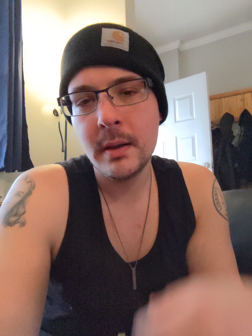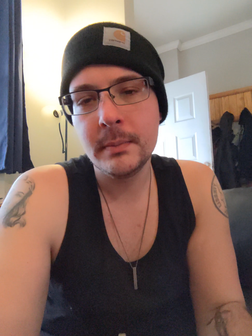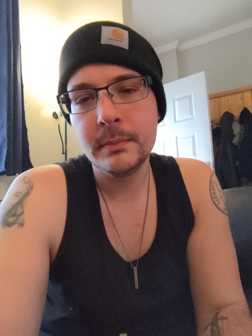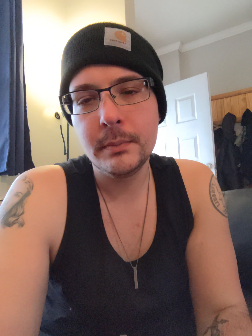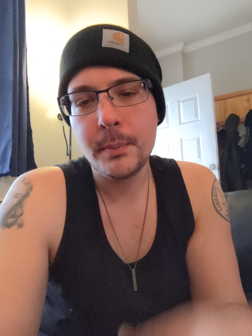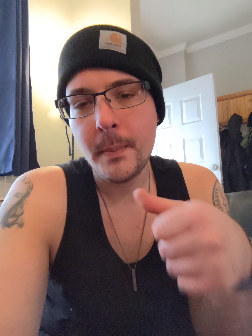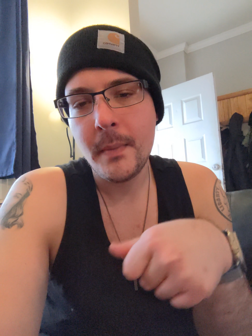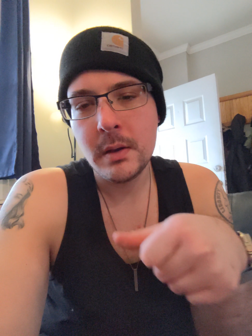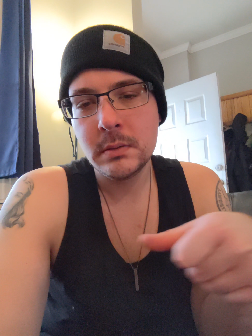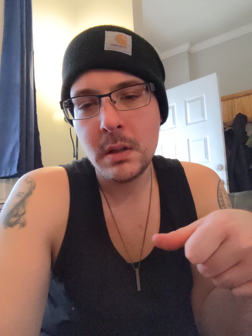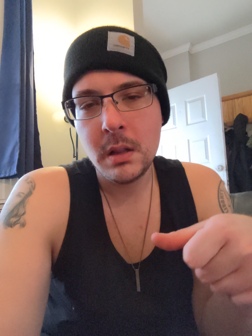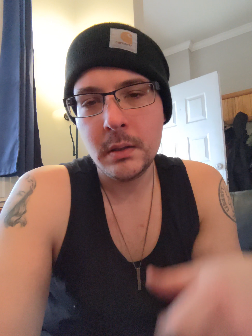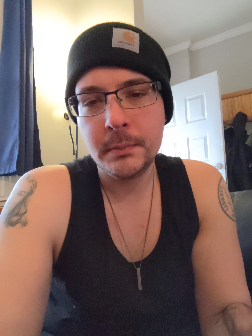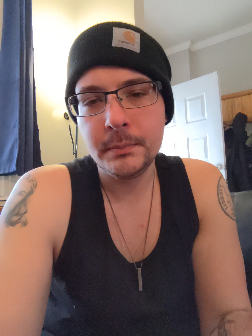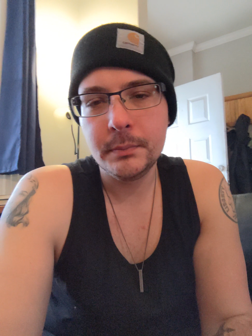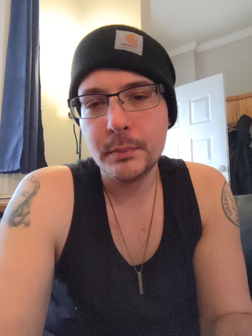puzzle